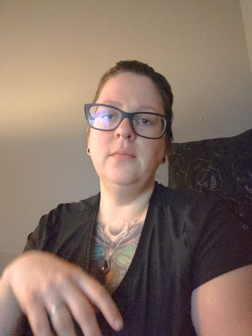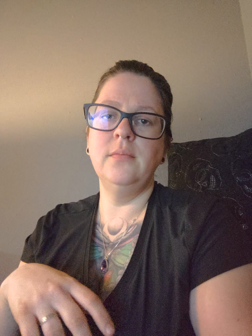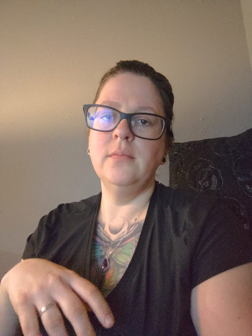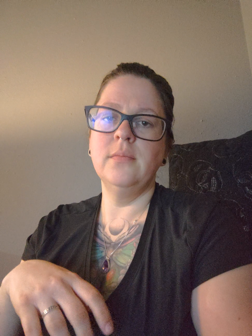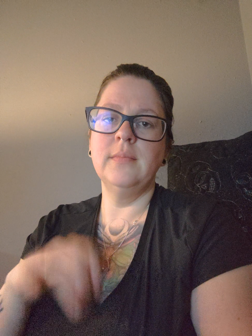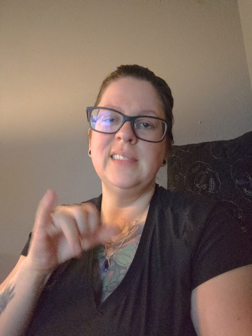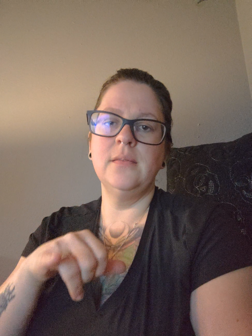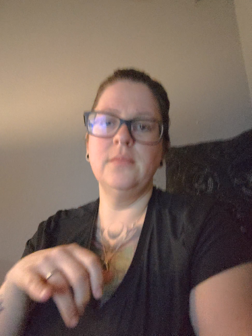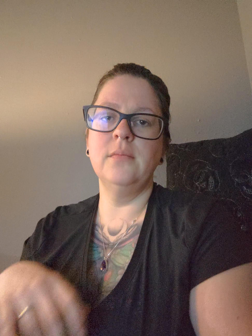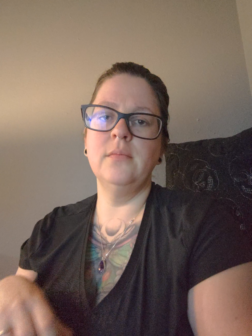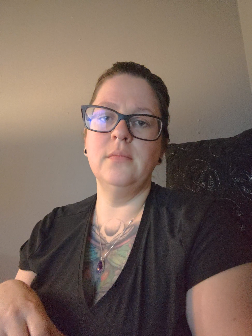that